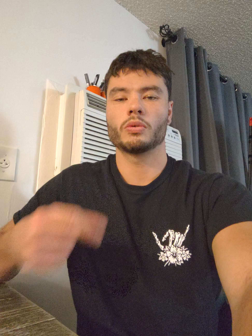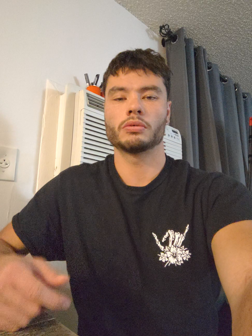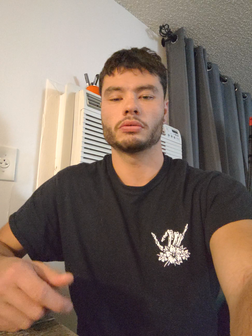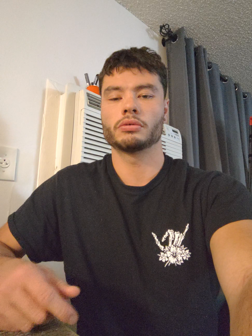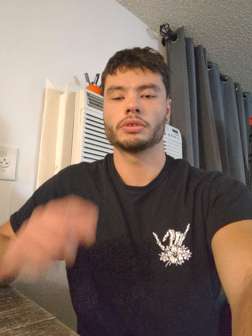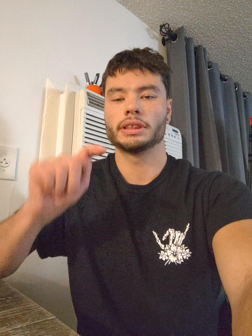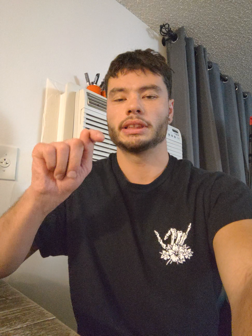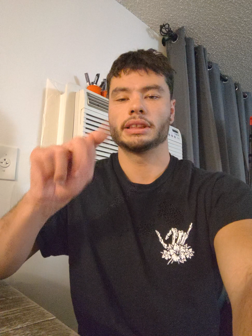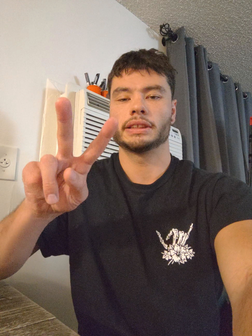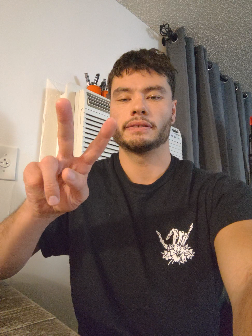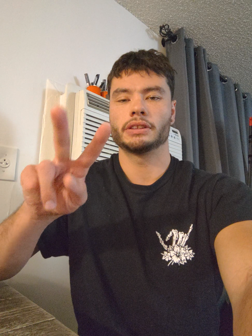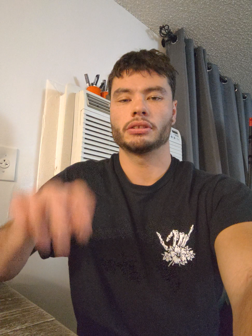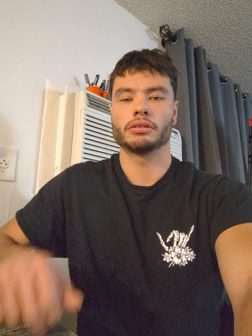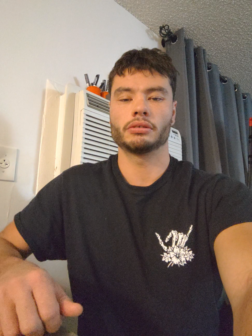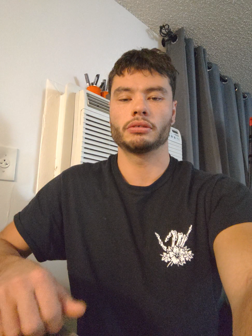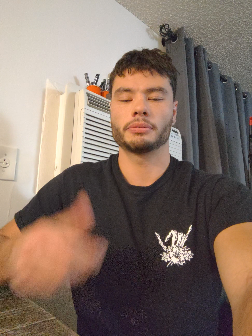TV